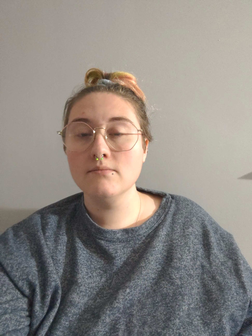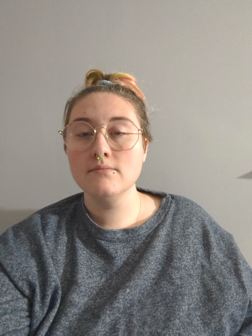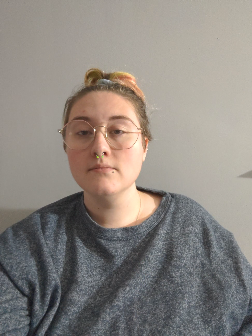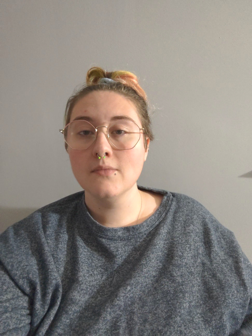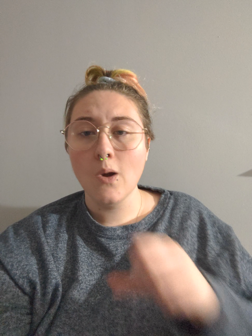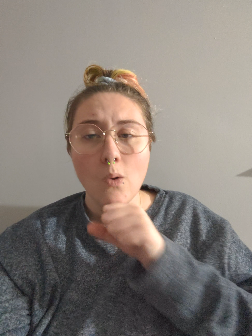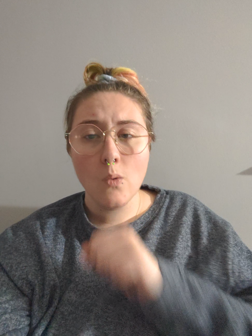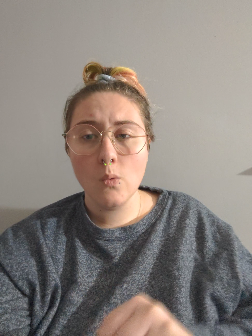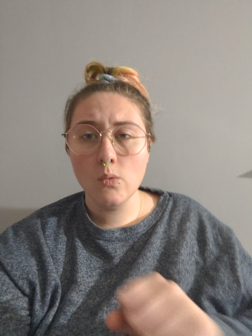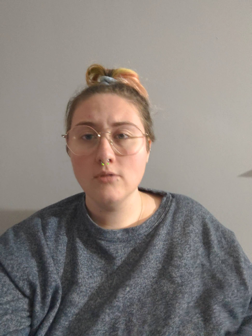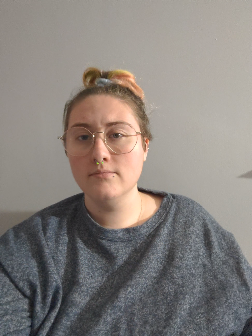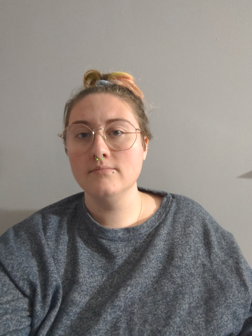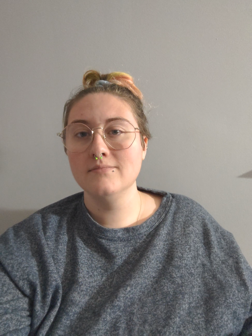old